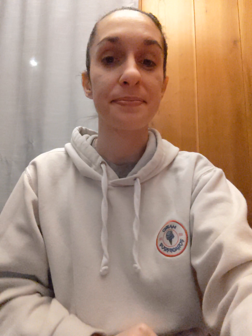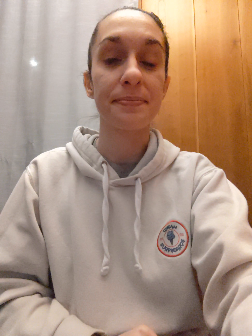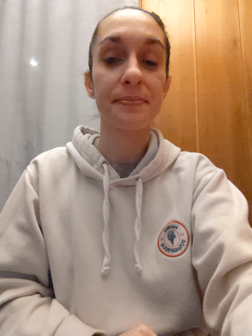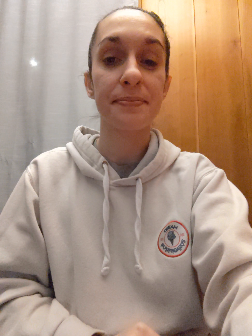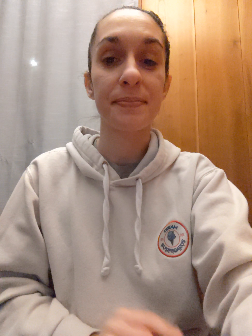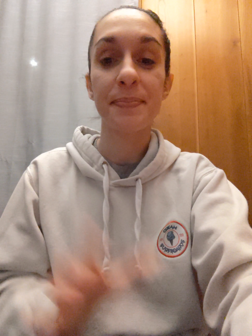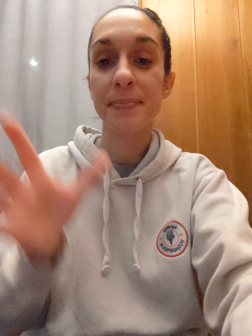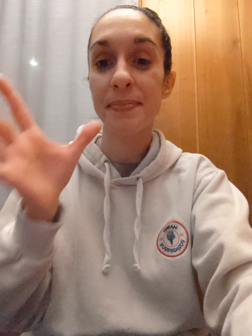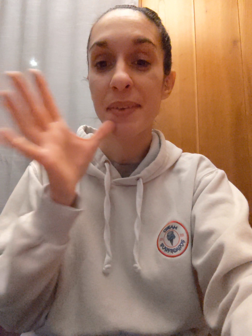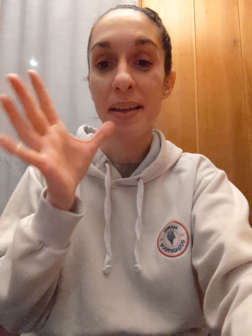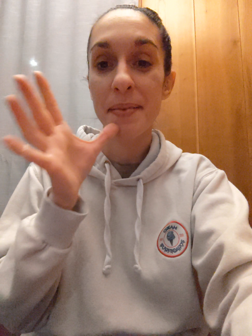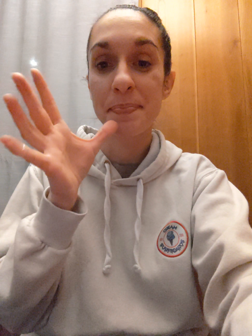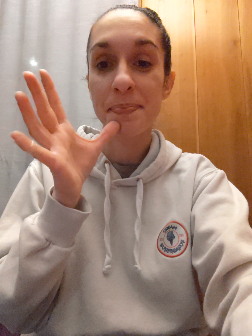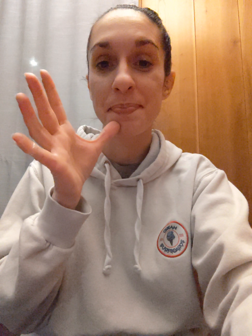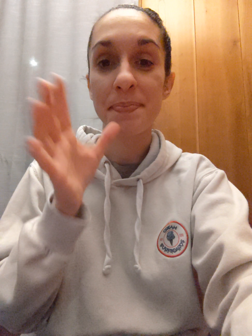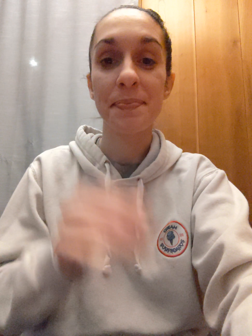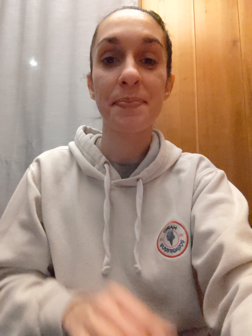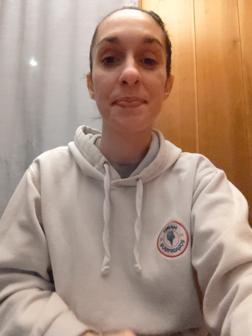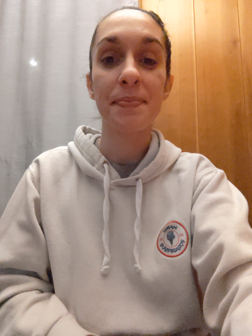mom